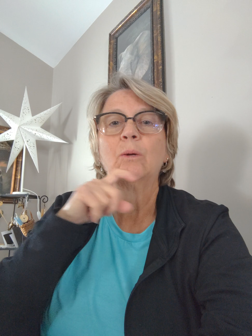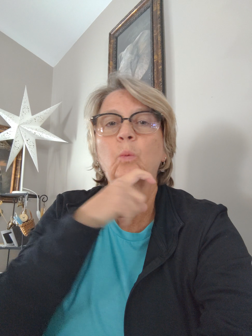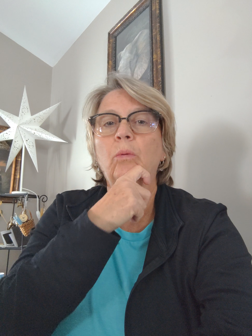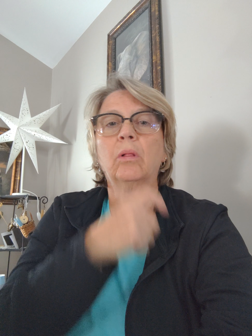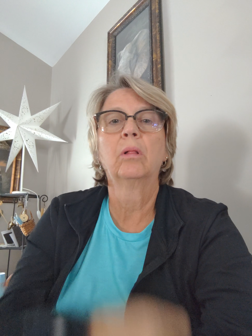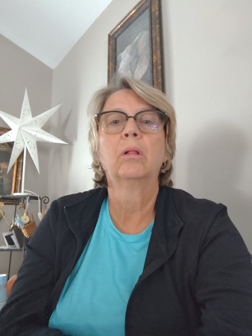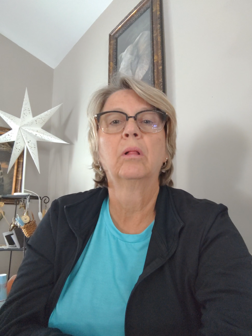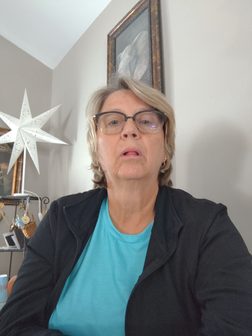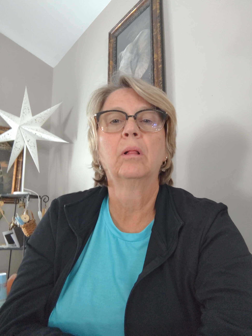cereal